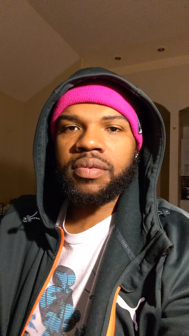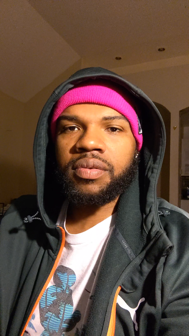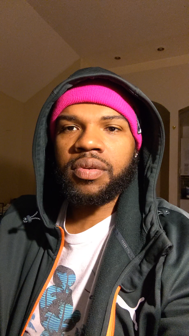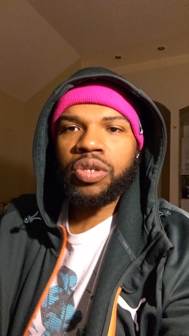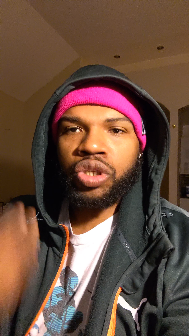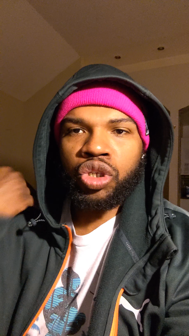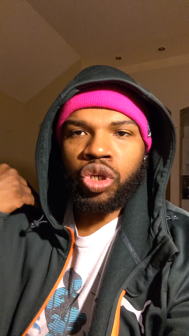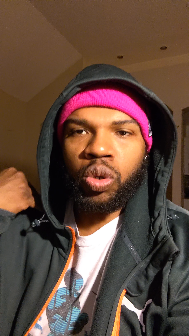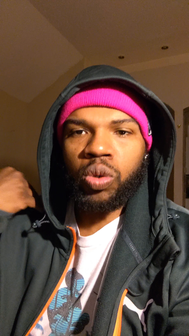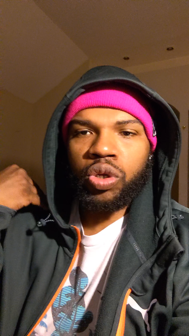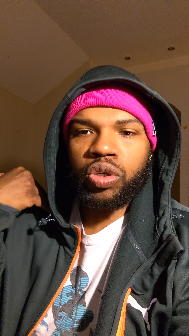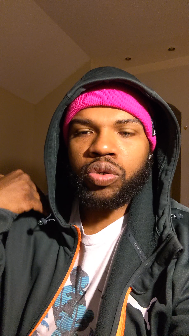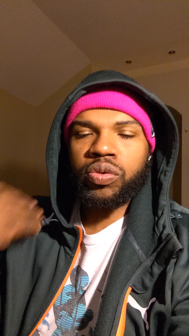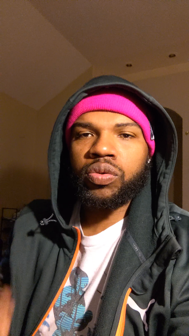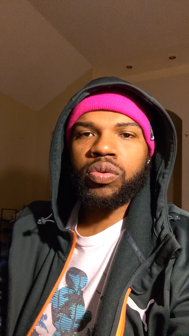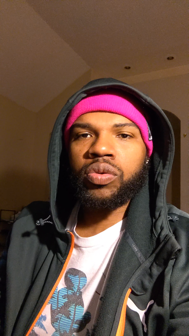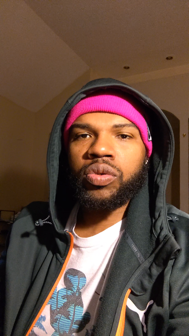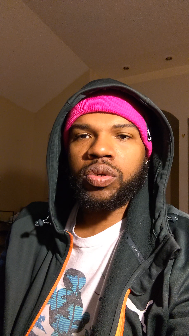shoulder